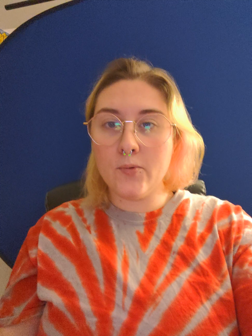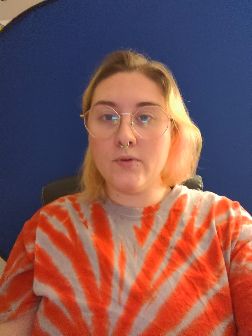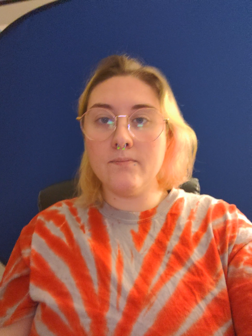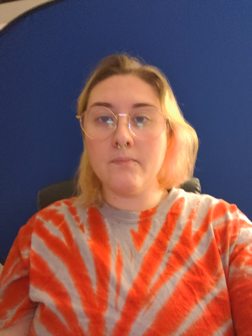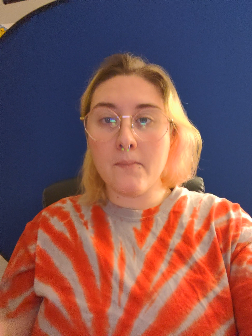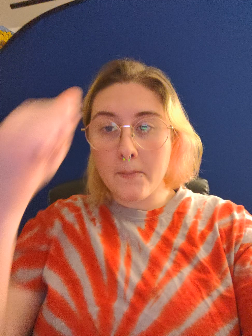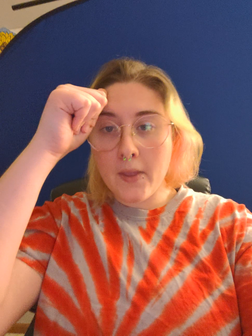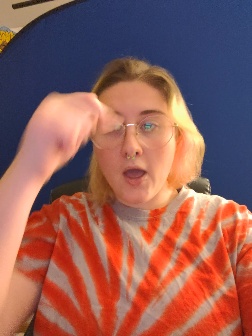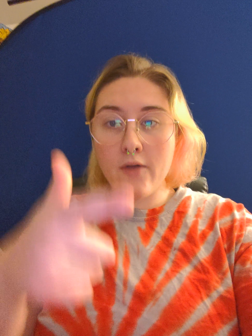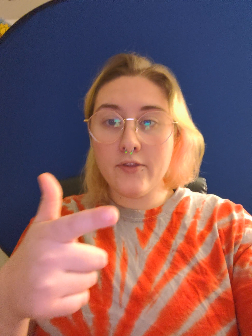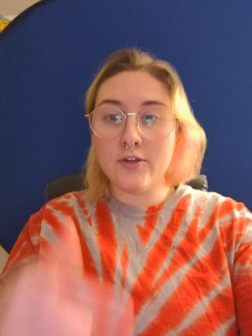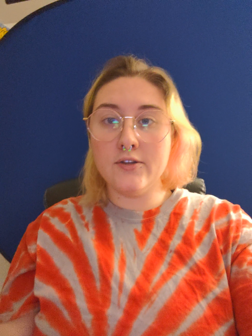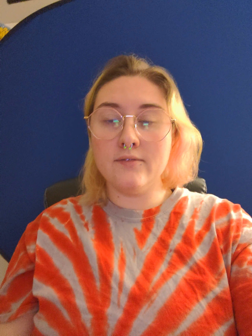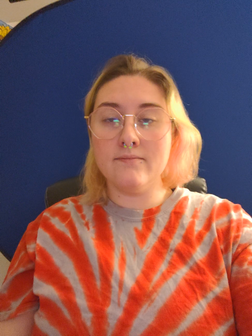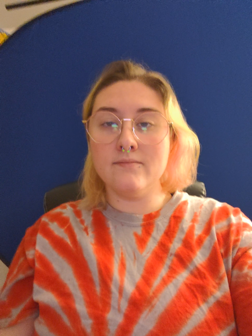brother